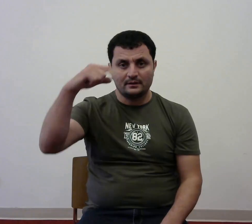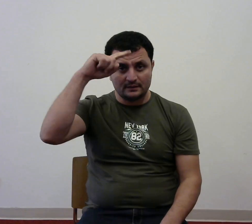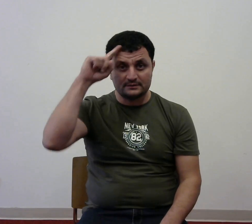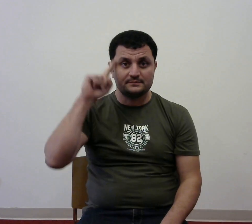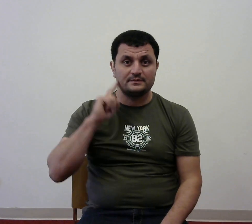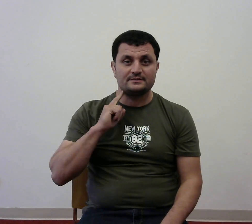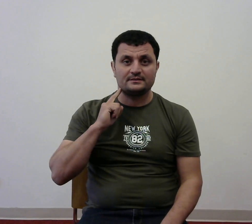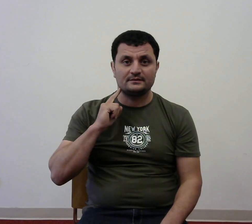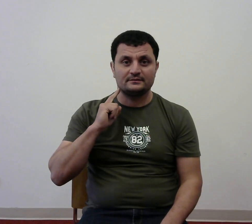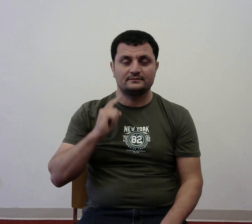azərbaycan